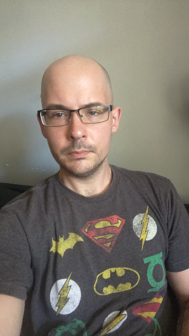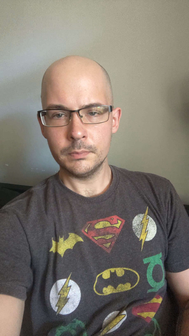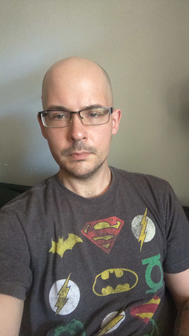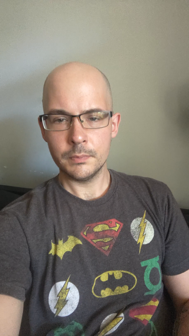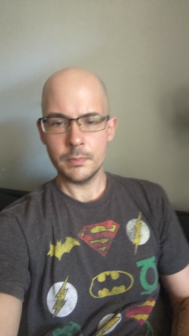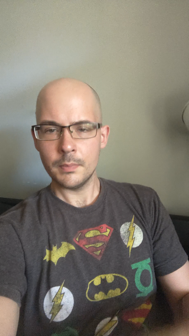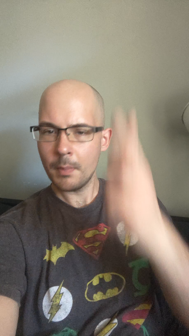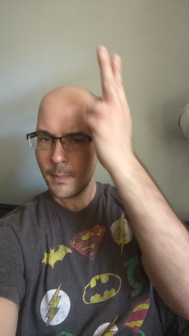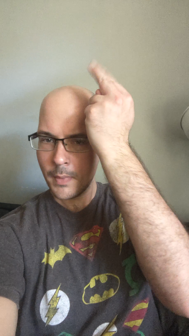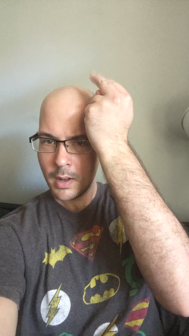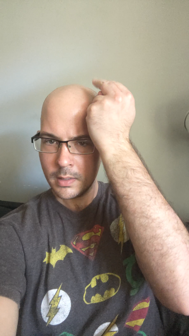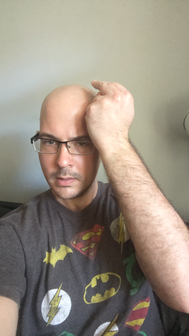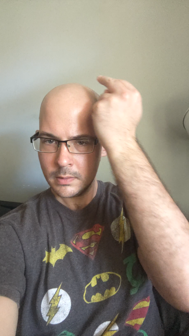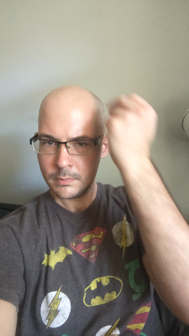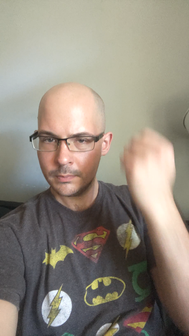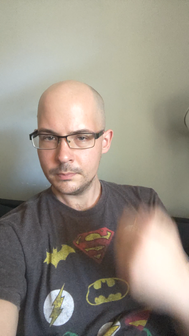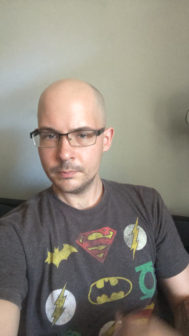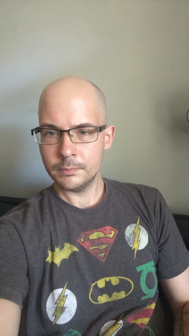bunny